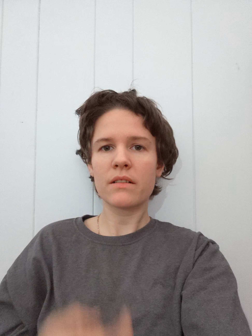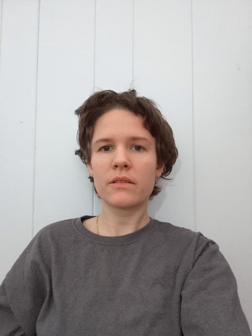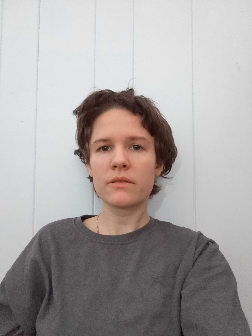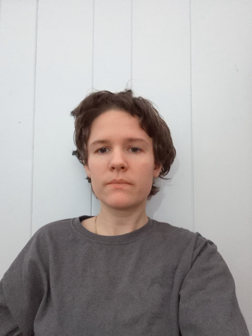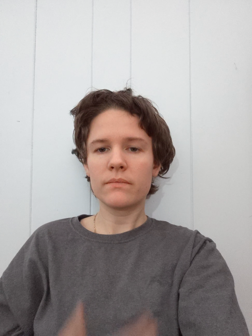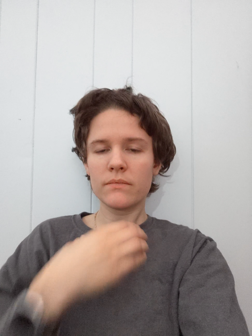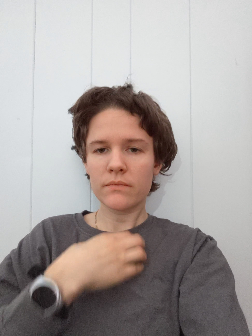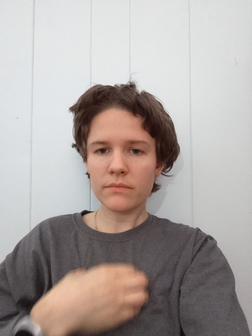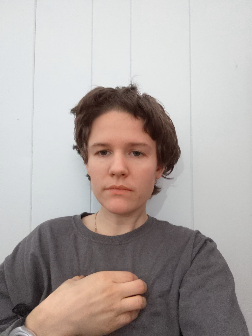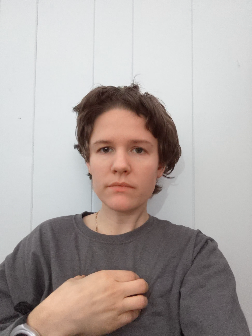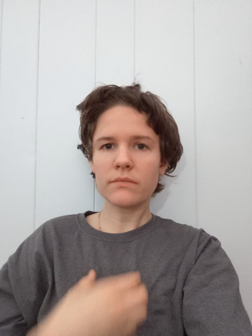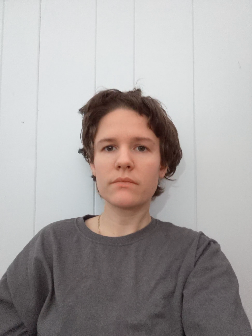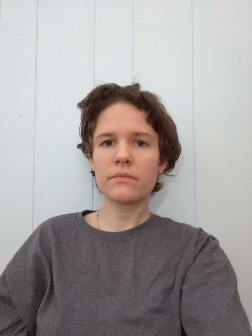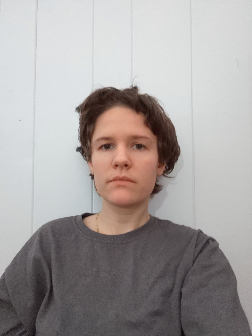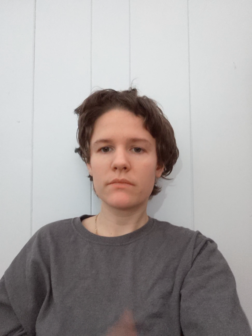hungry